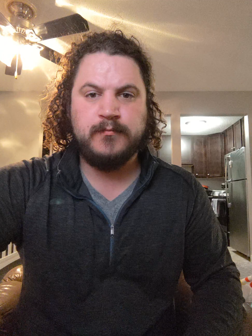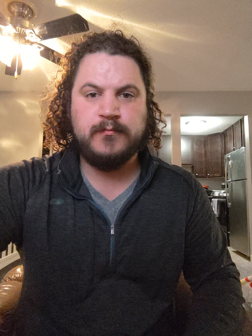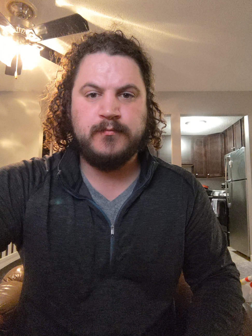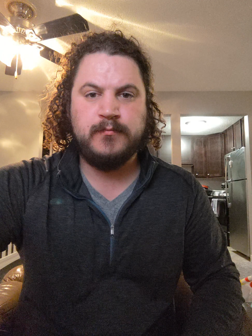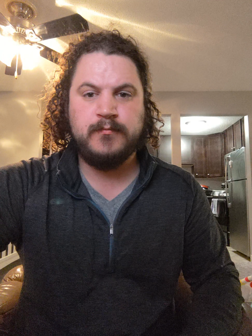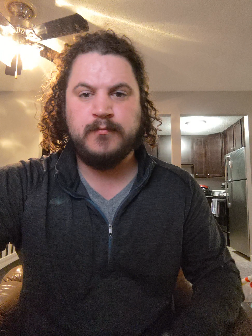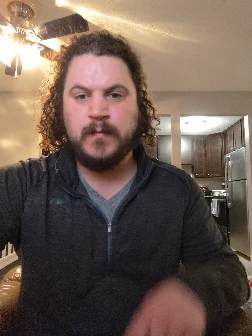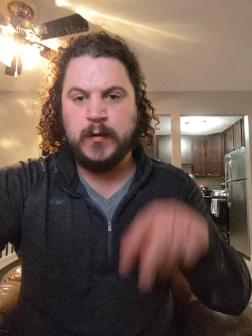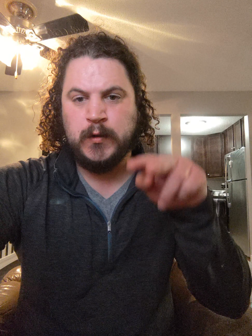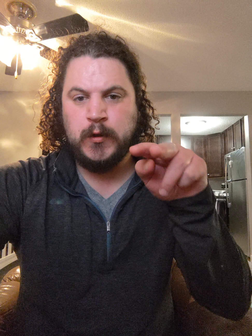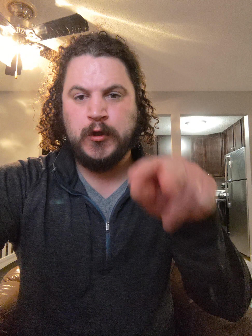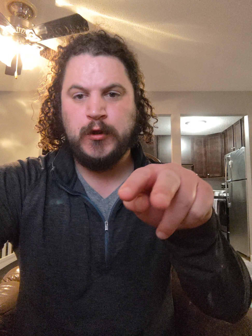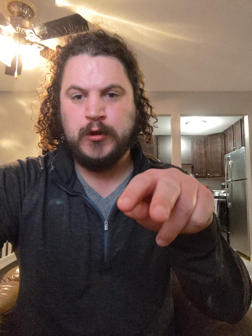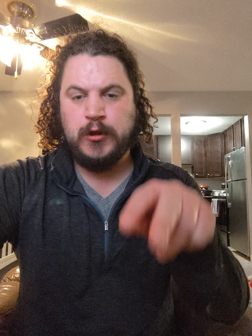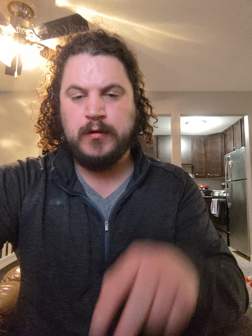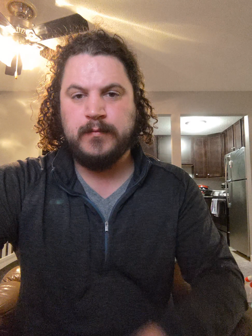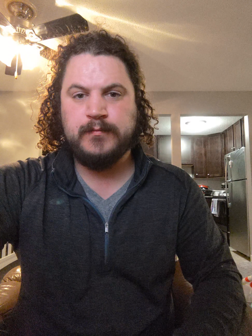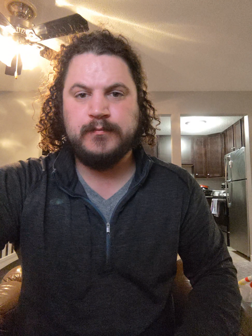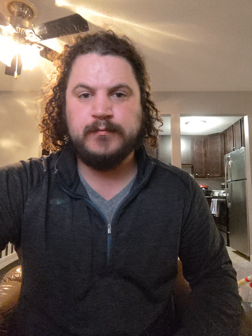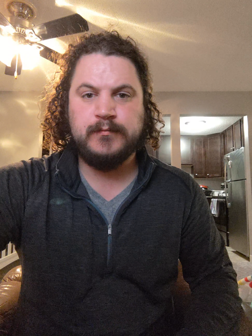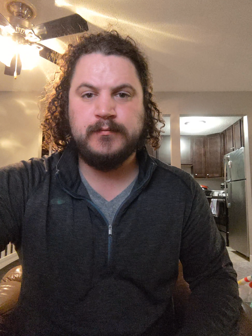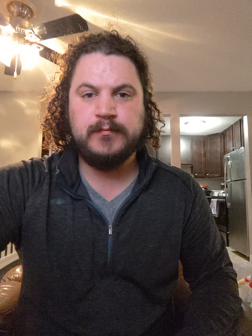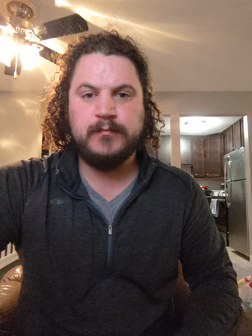look